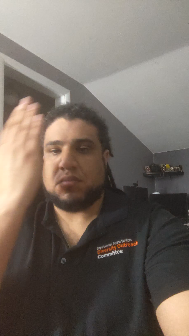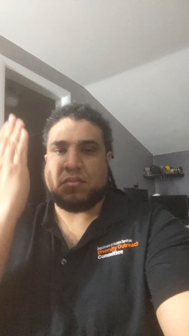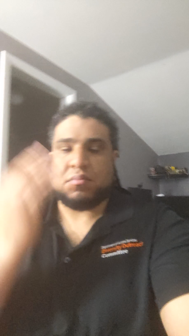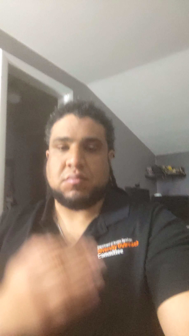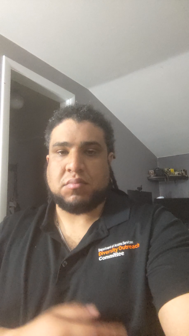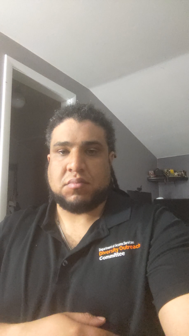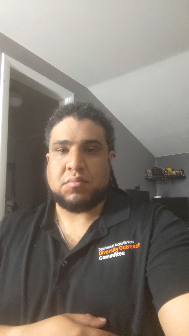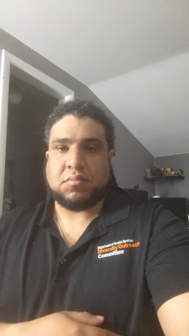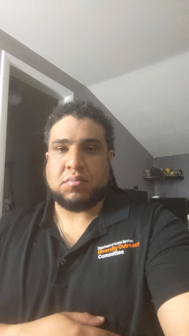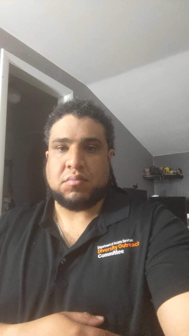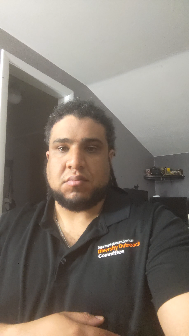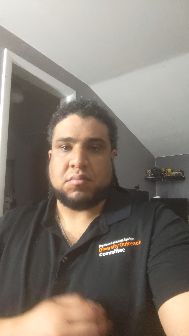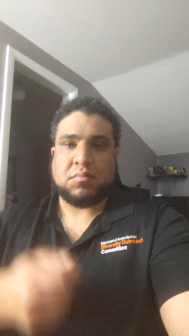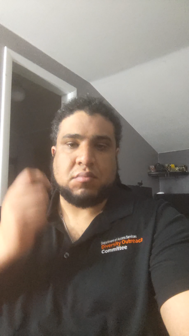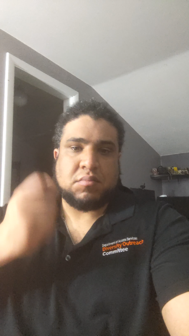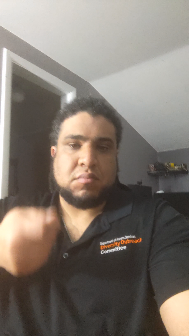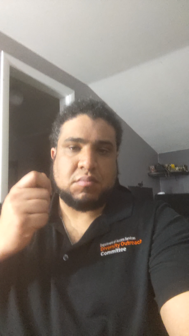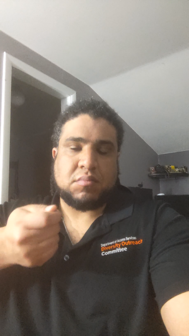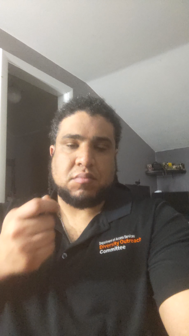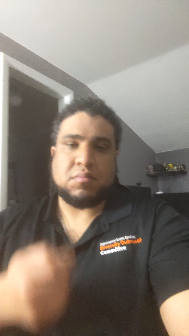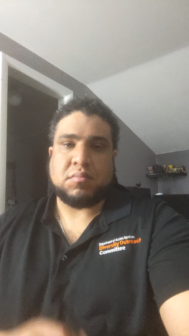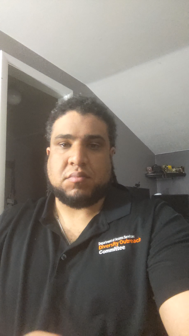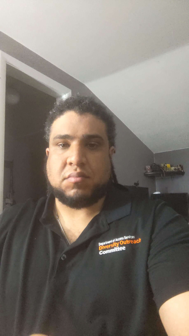hammer